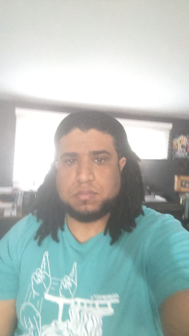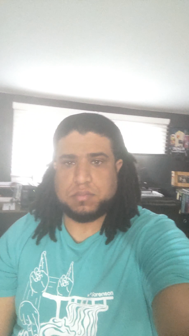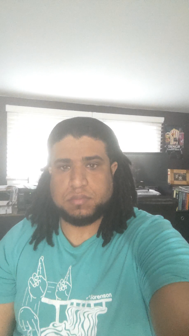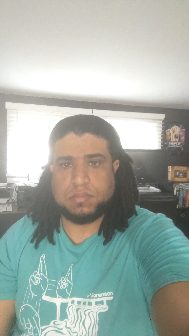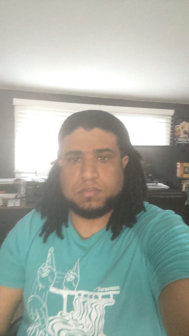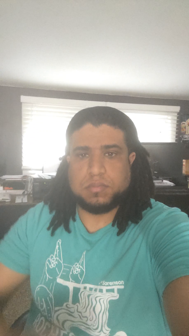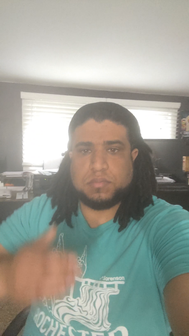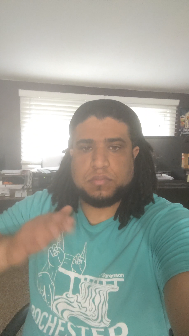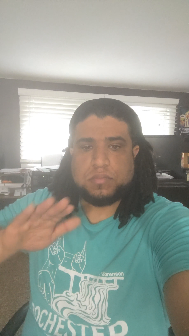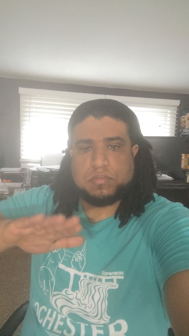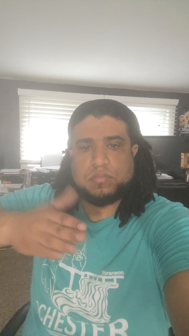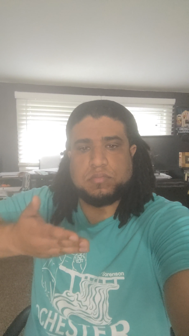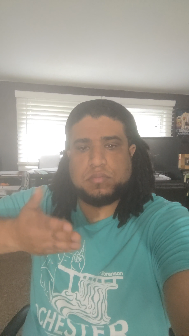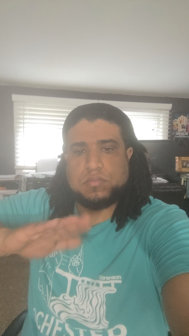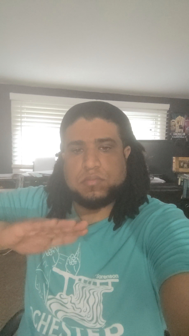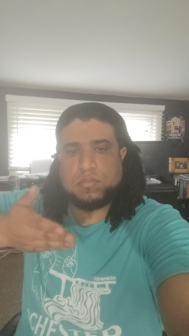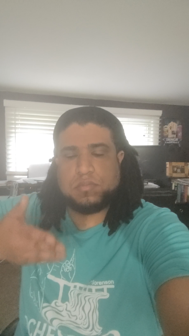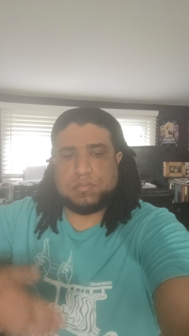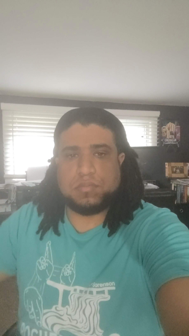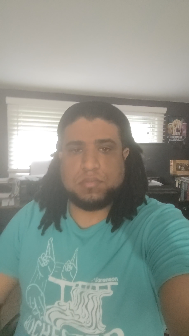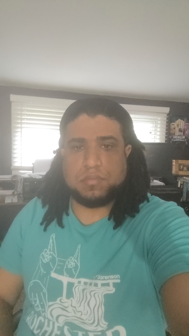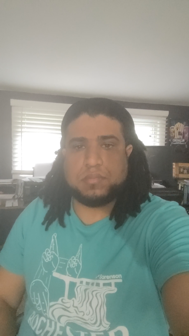kitchen